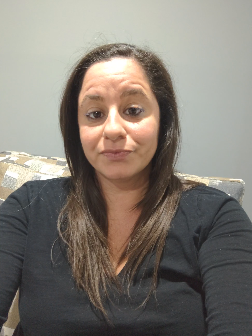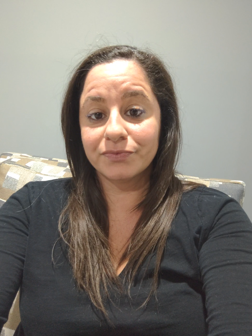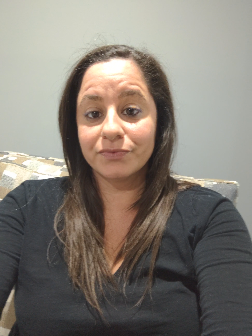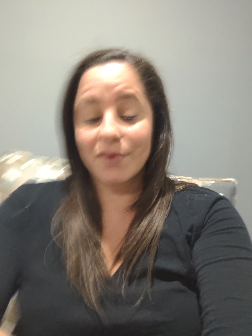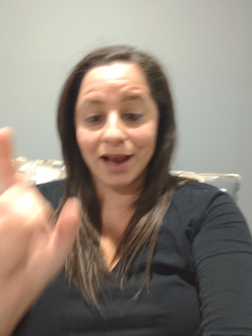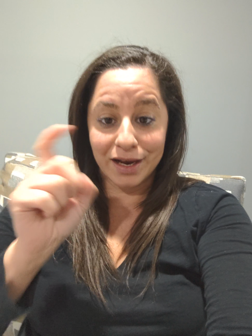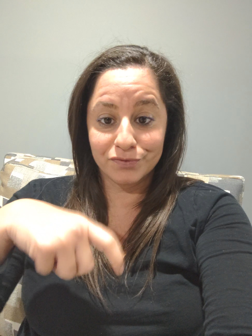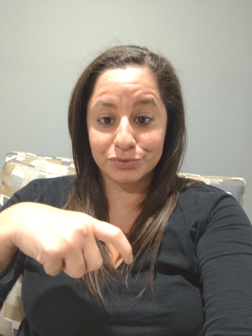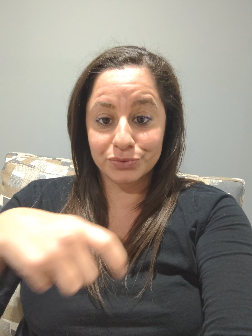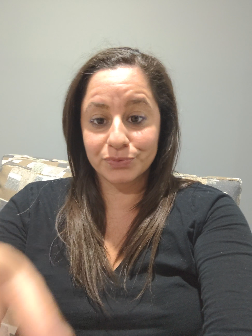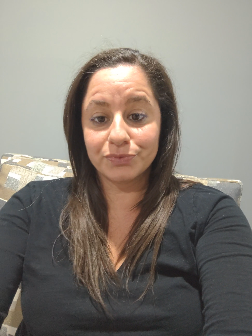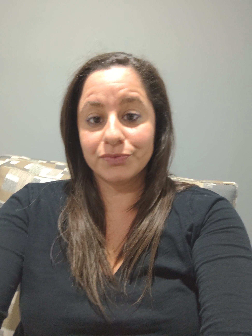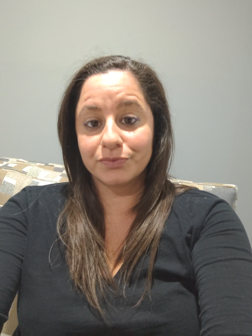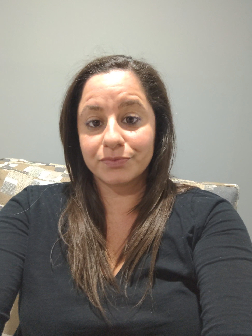have to